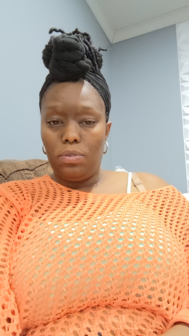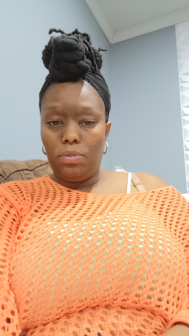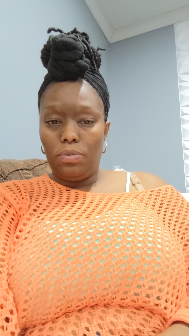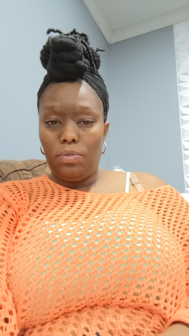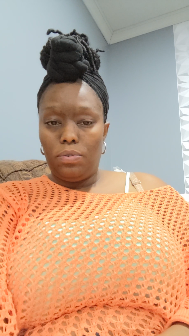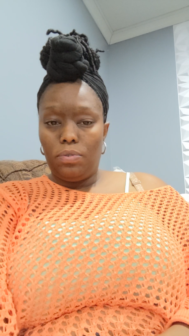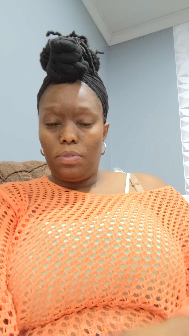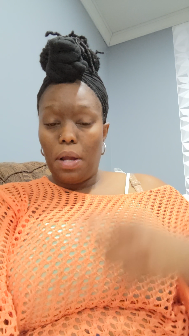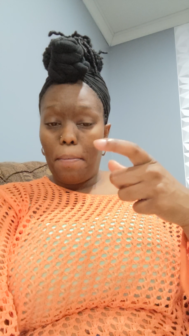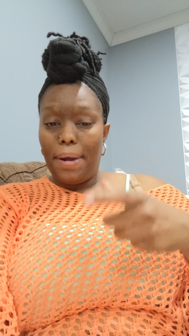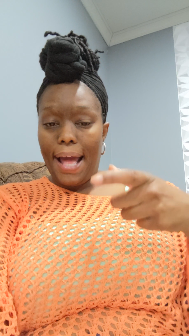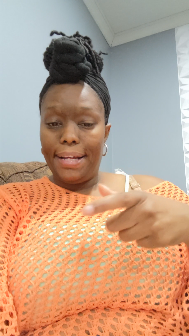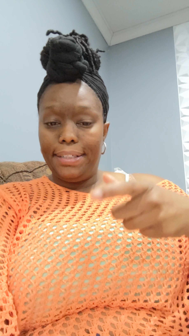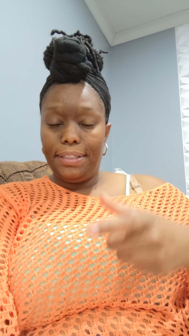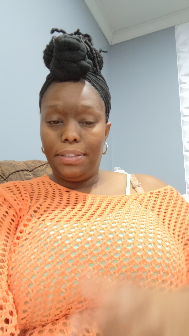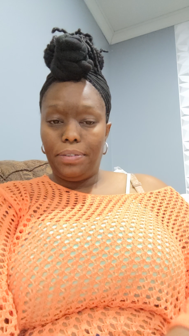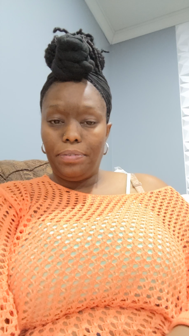plate